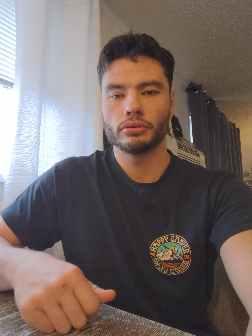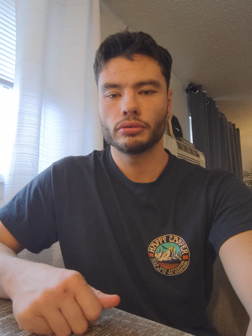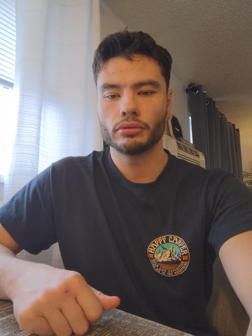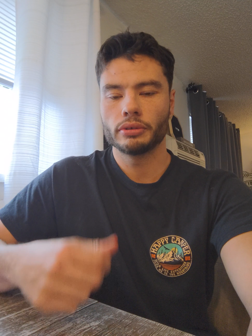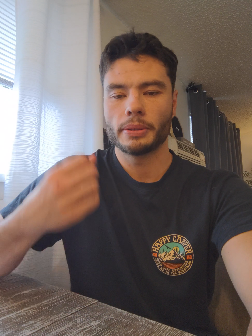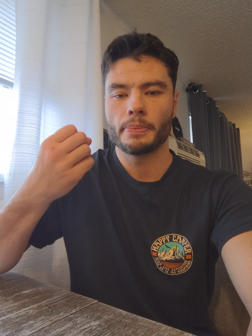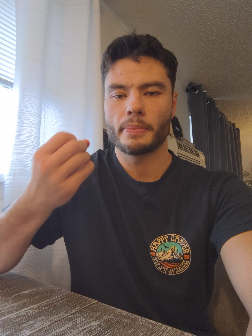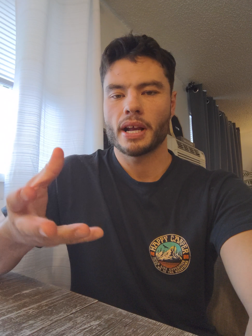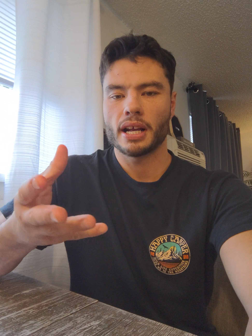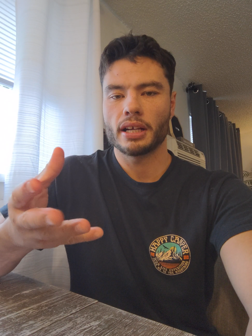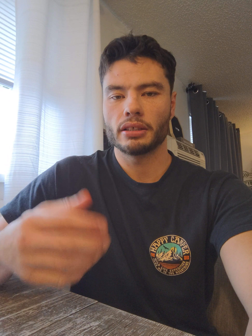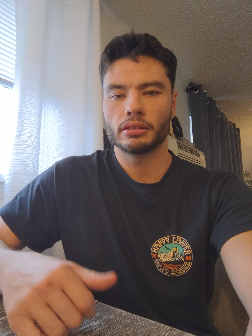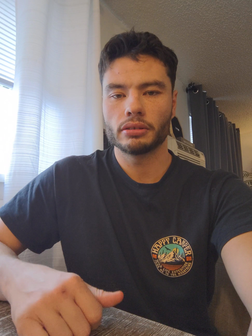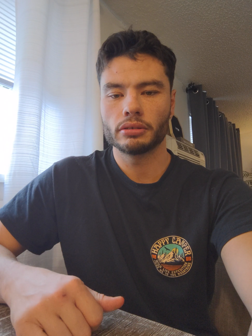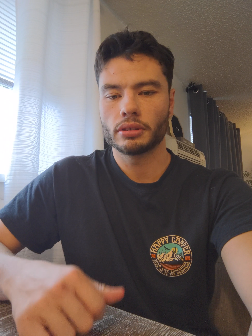many